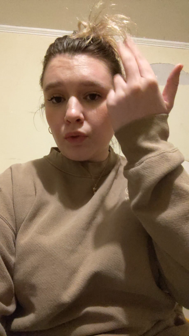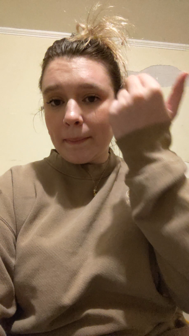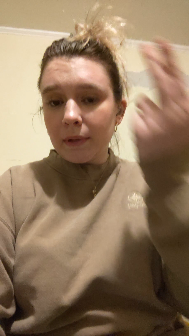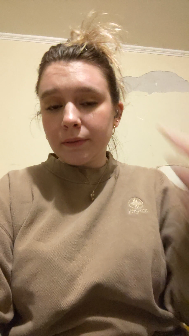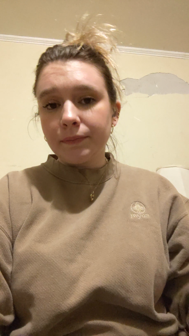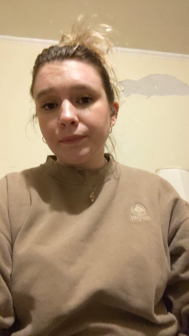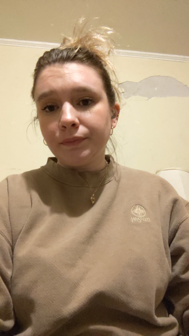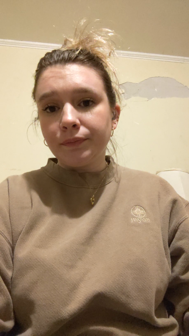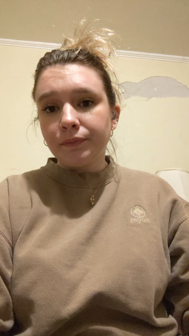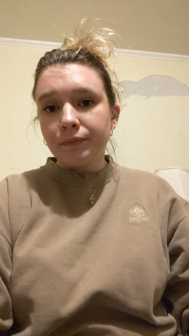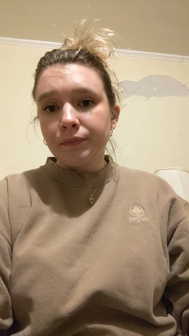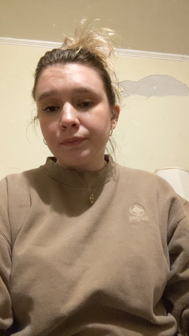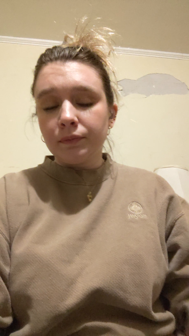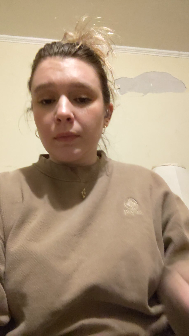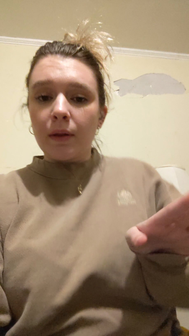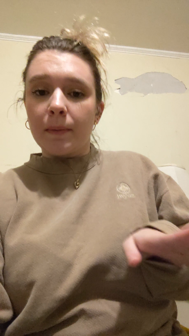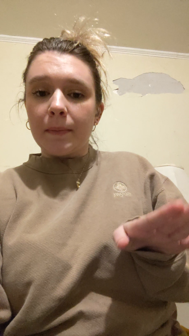penguin